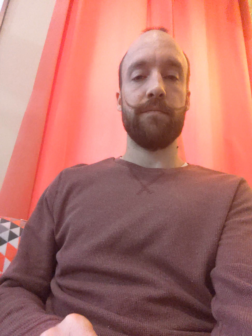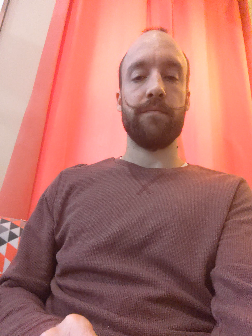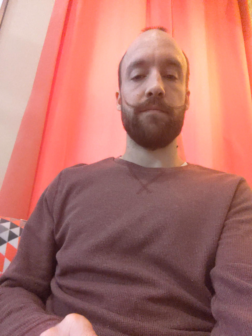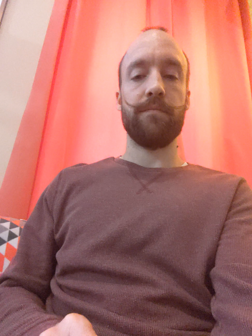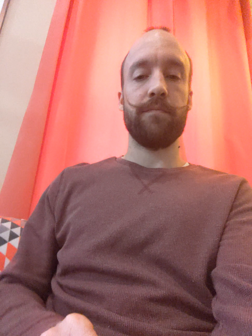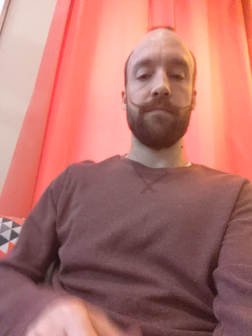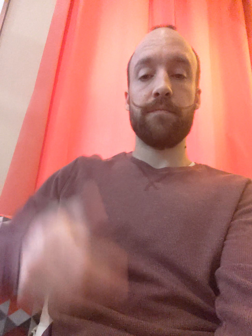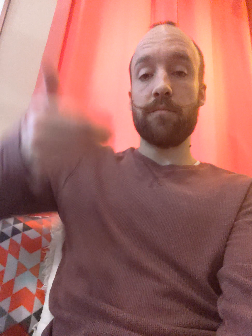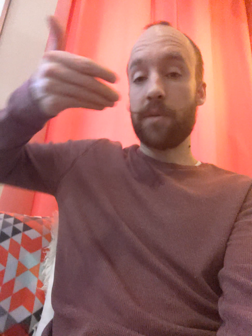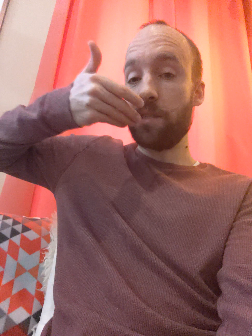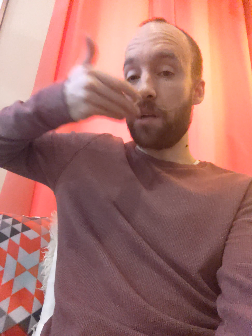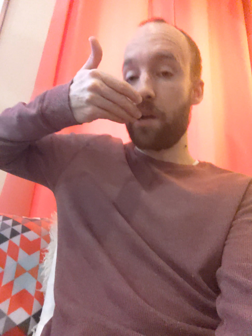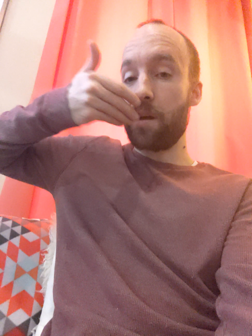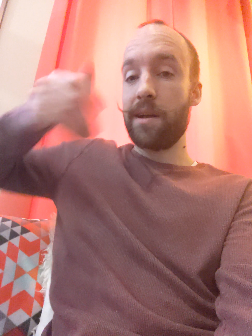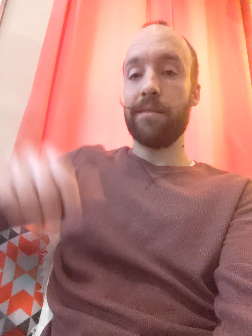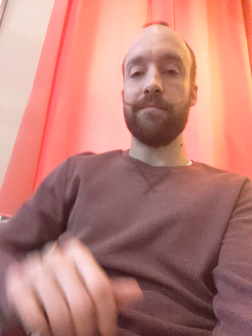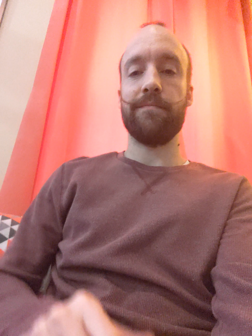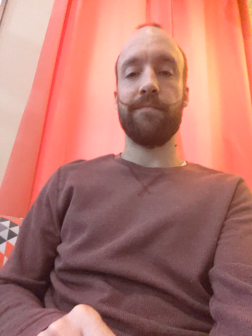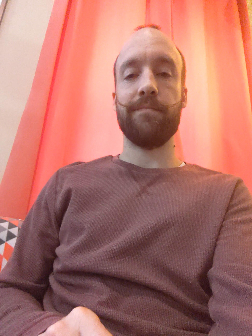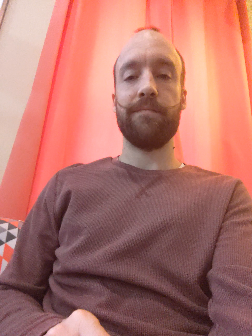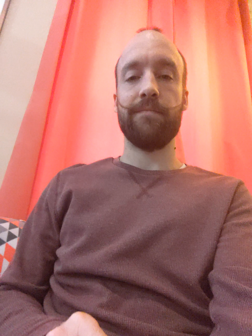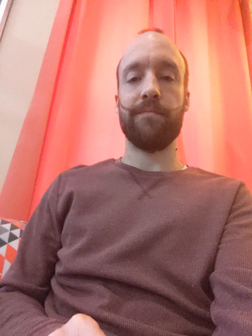pizza